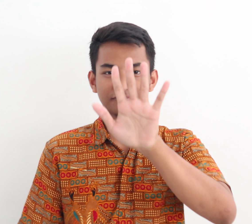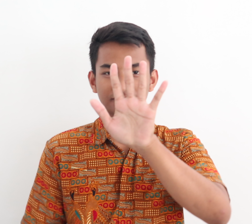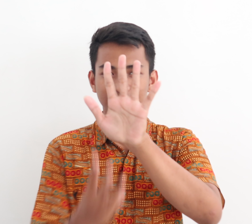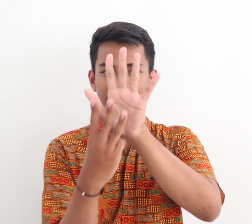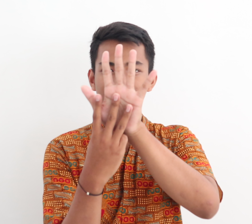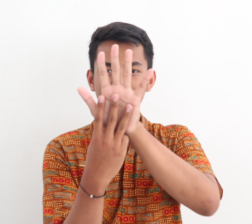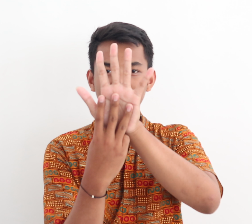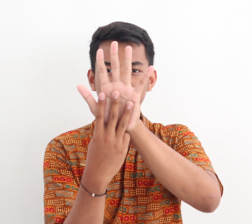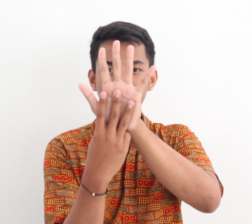M